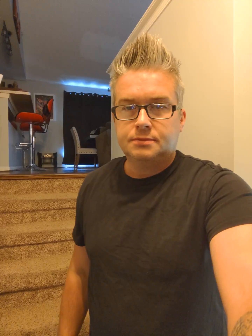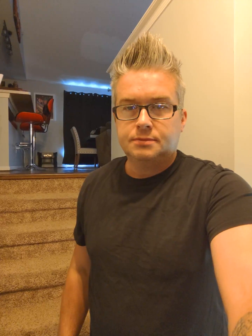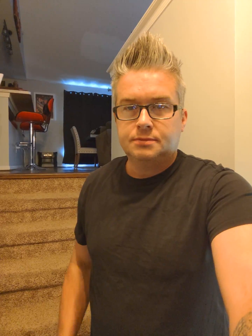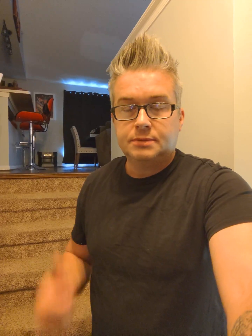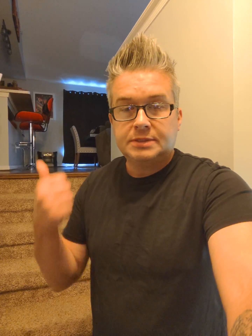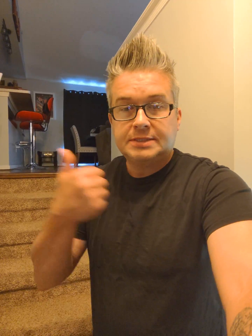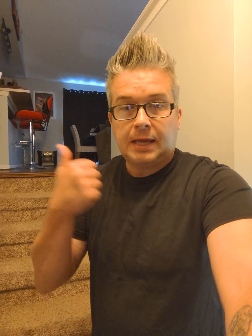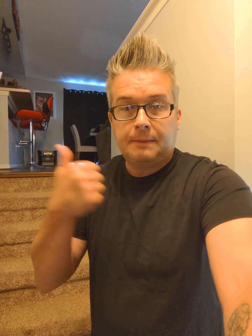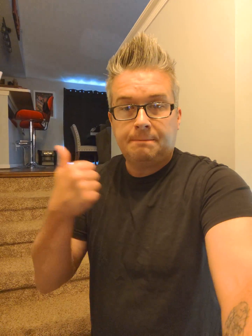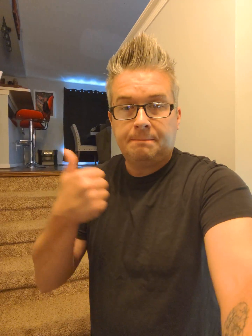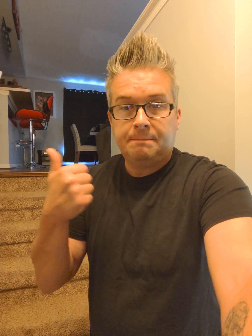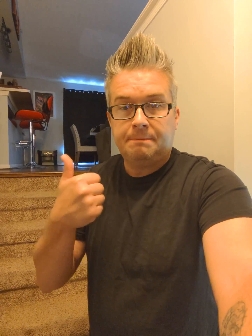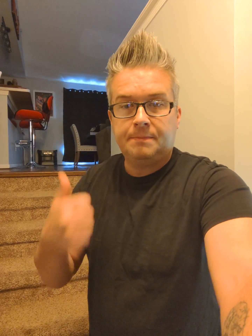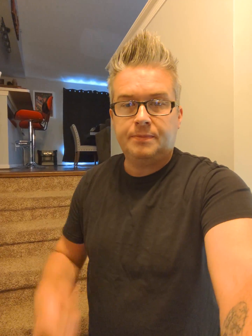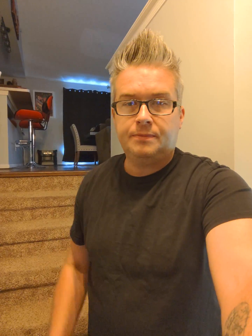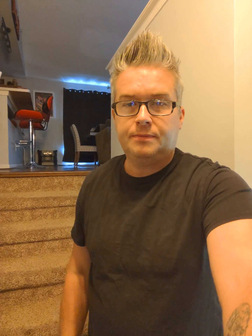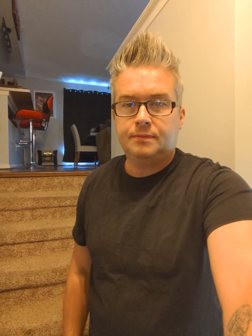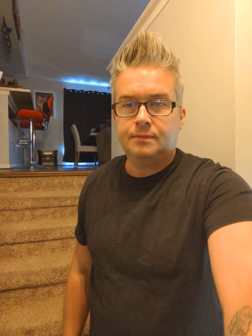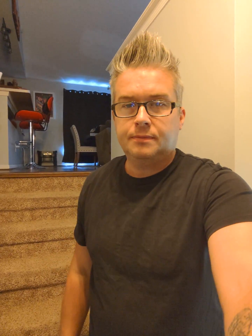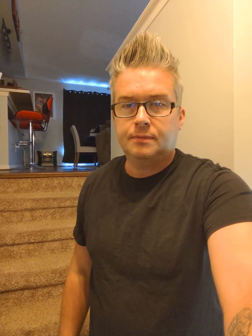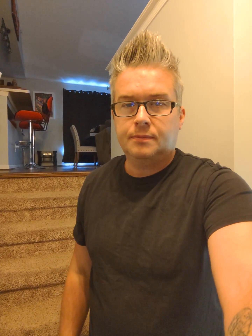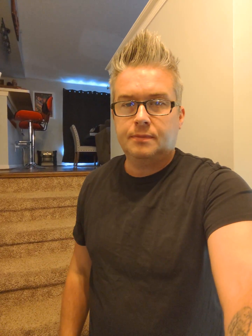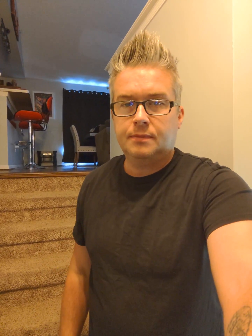game